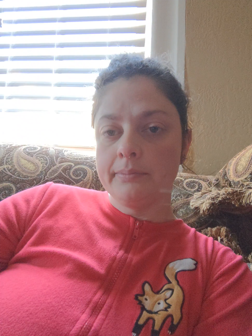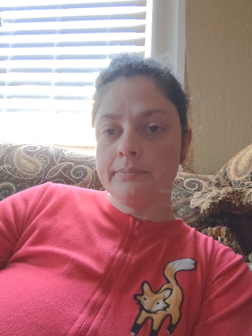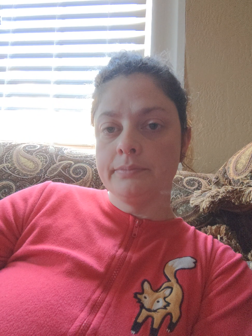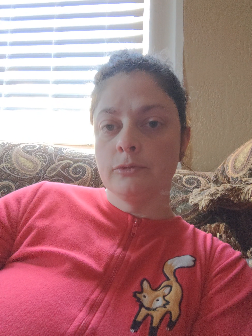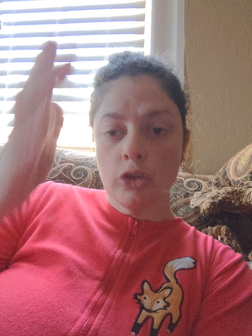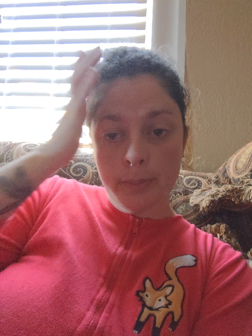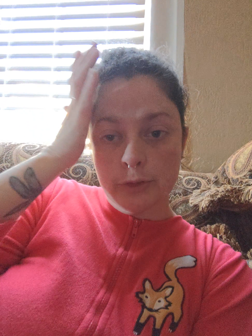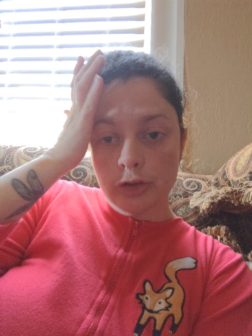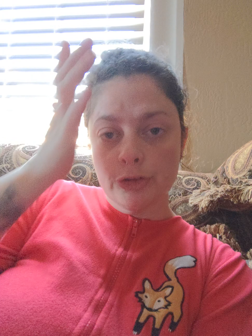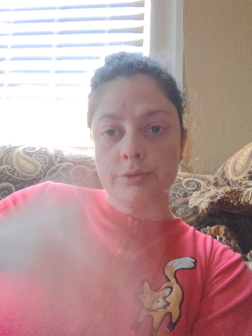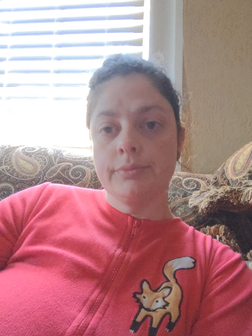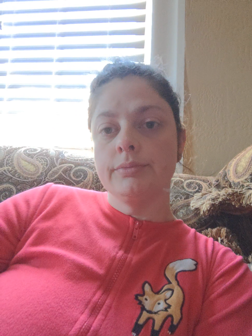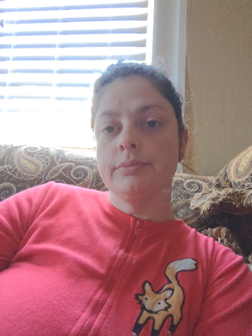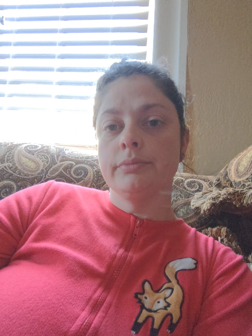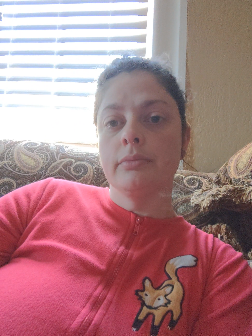garbage